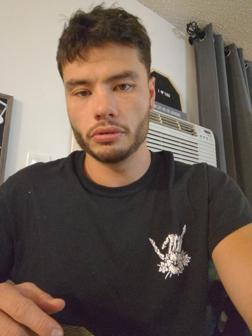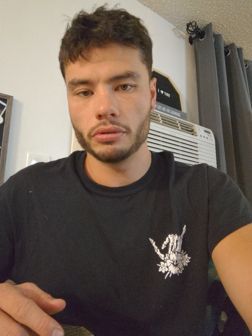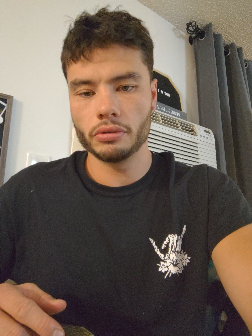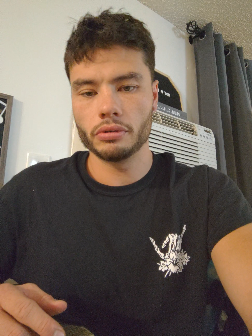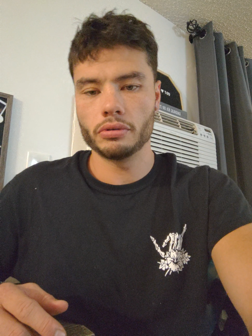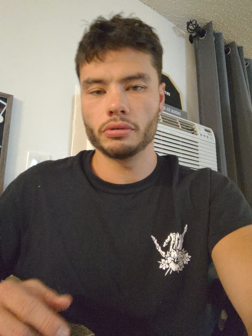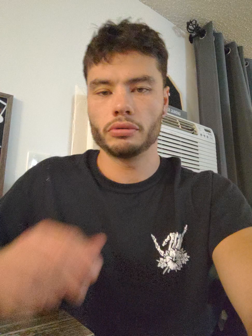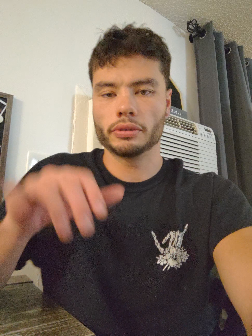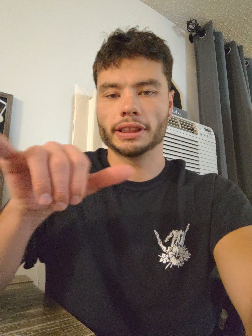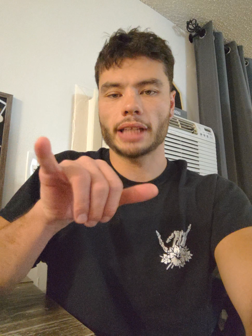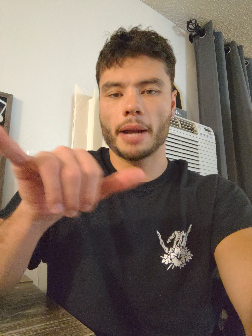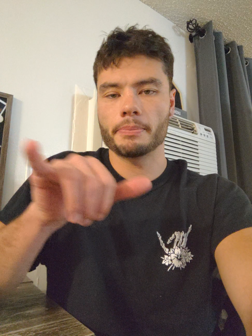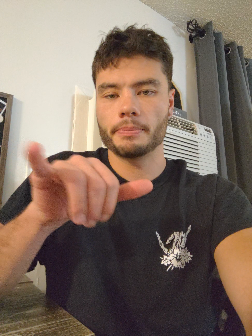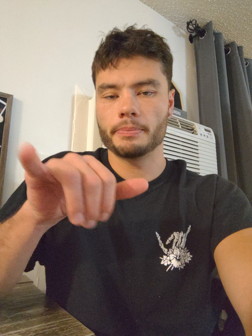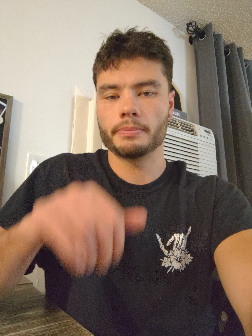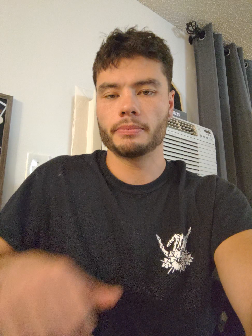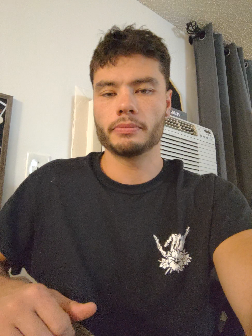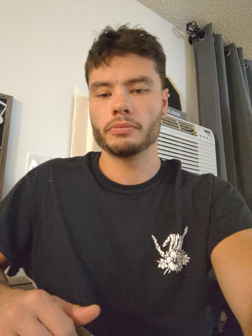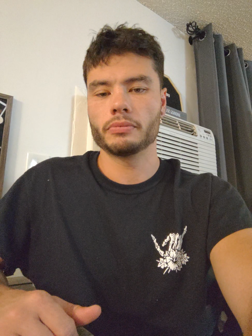same